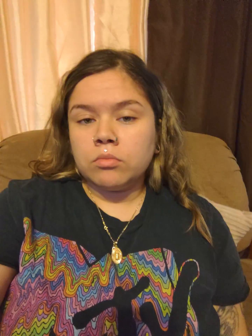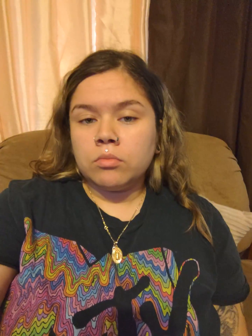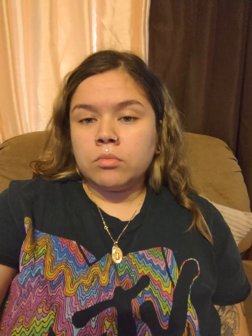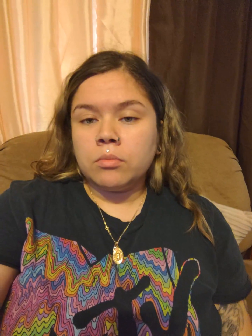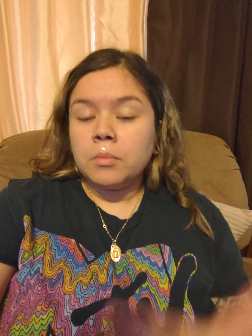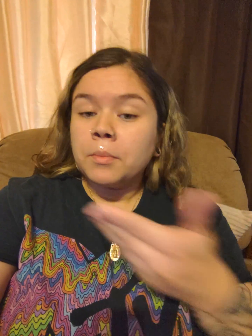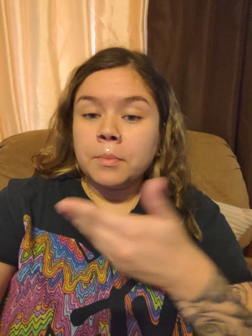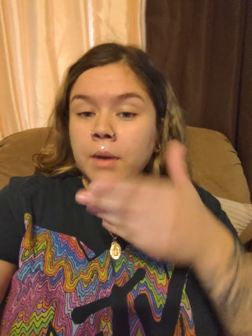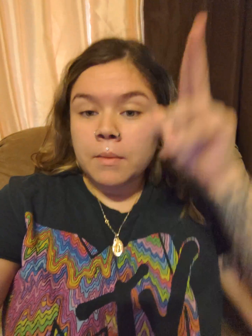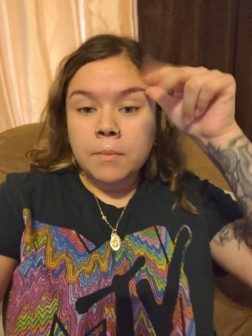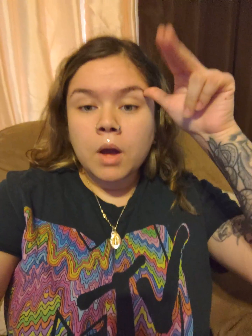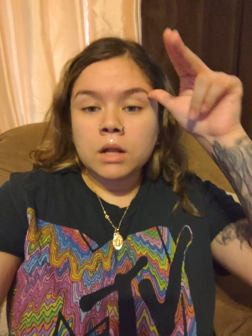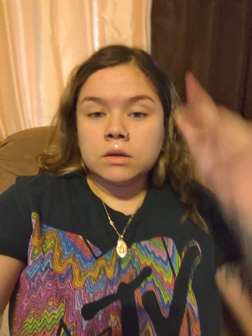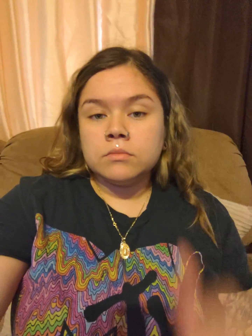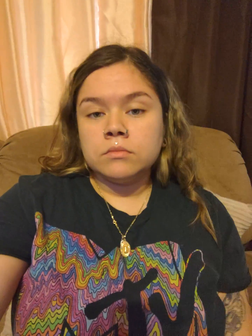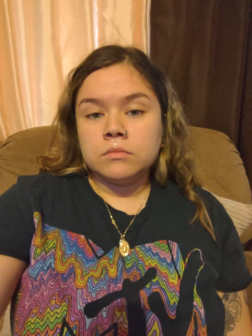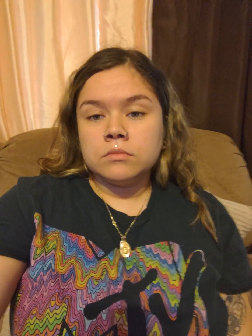pony